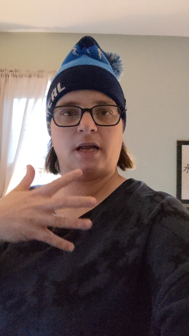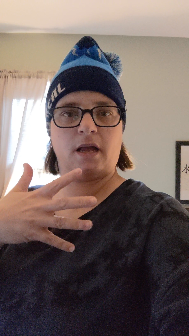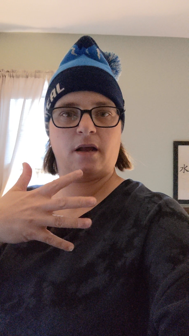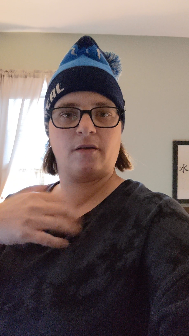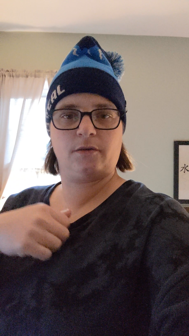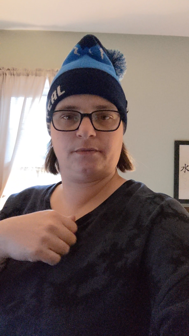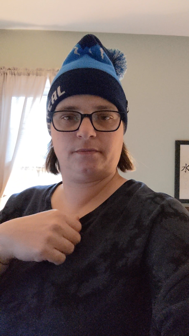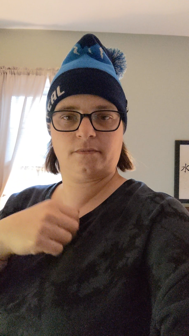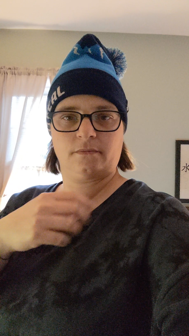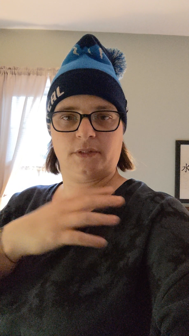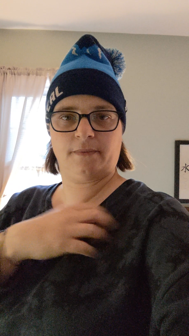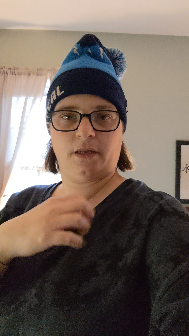bear